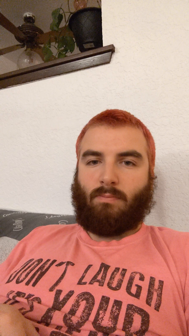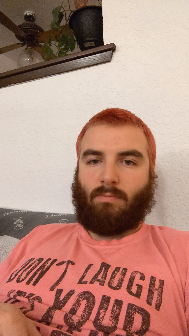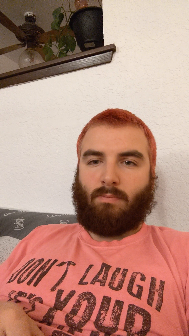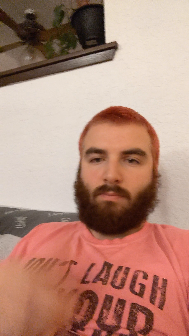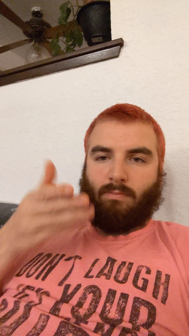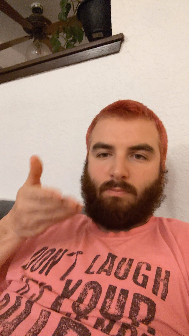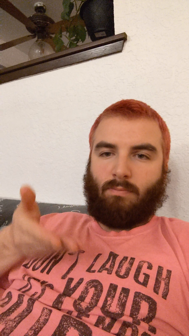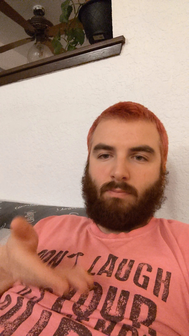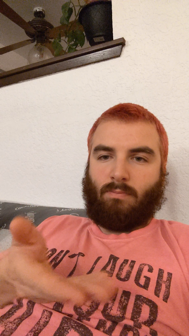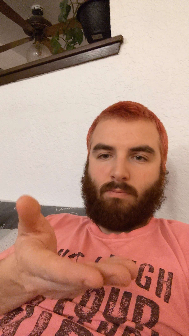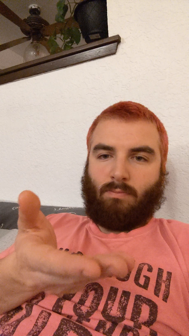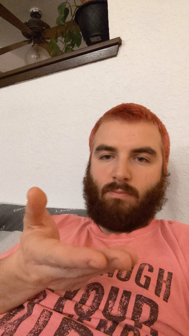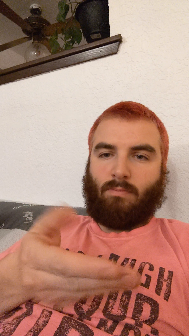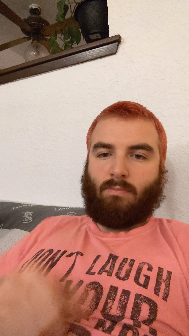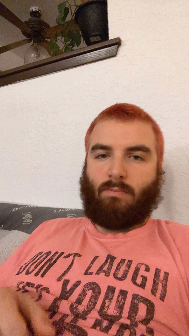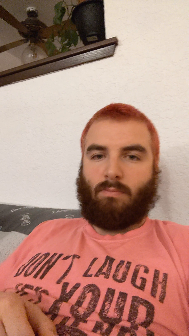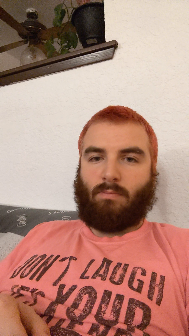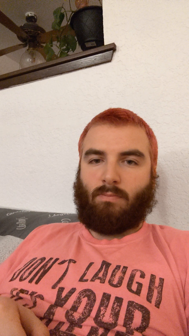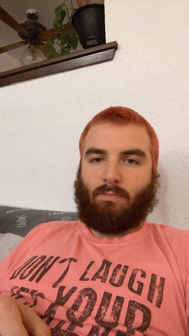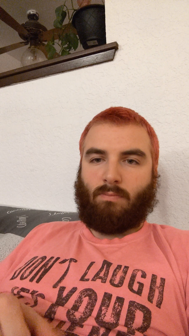oven